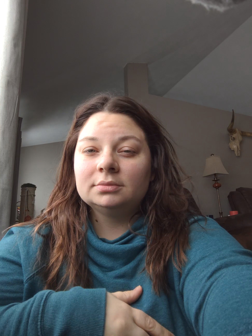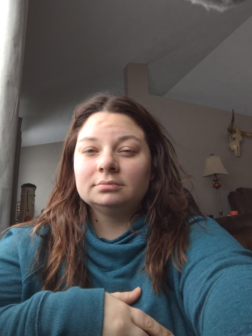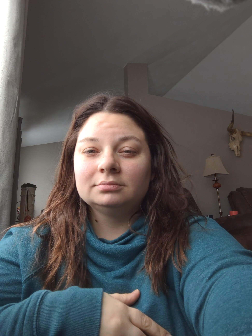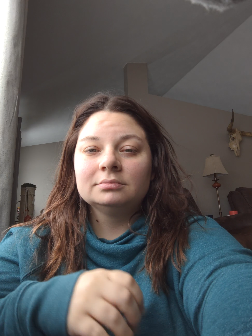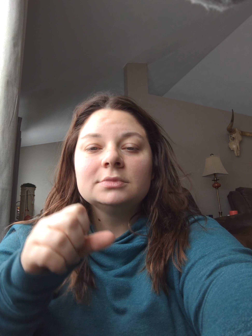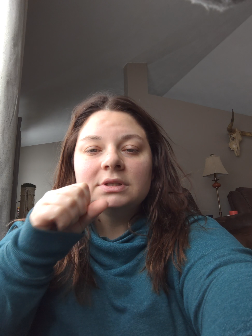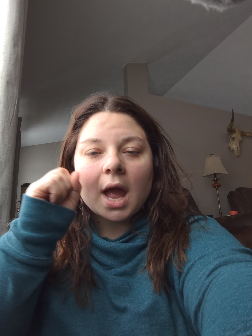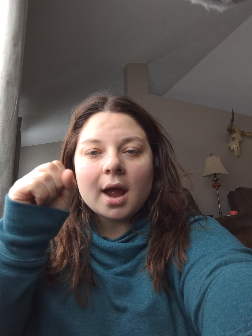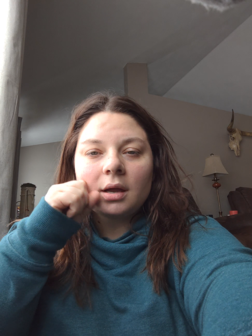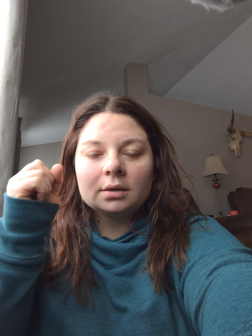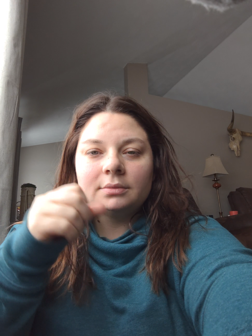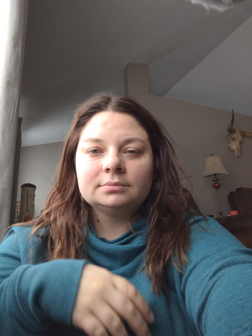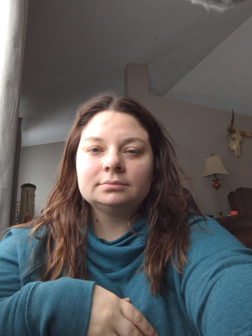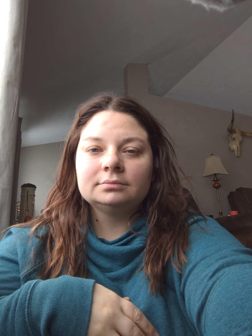snack